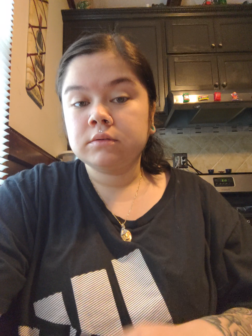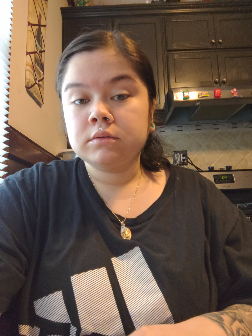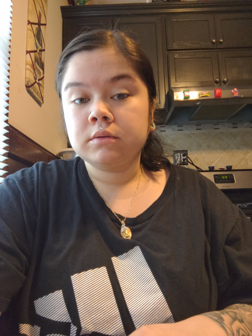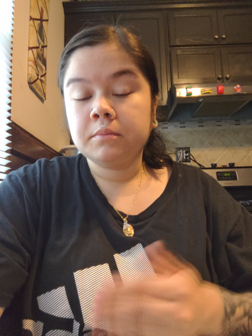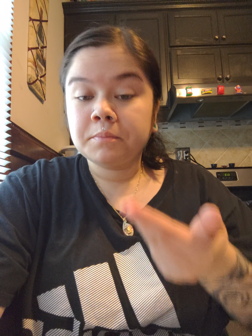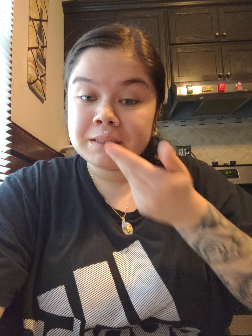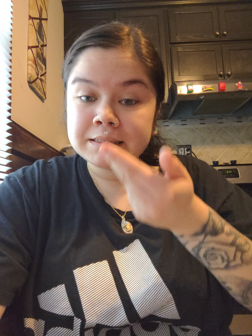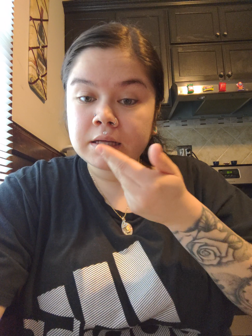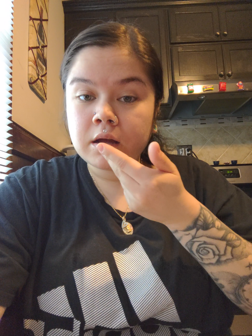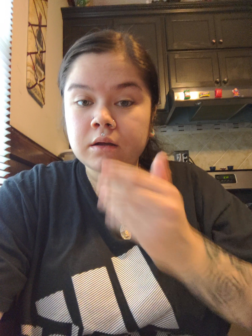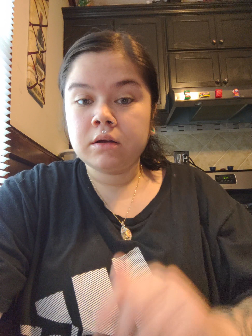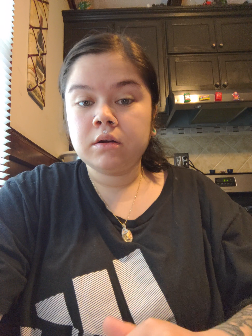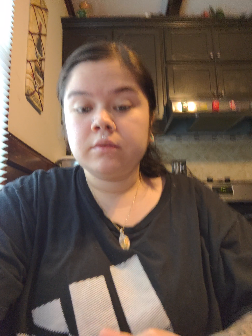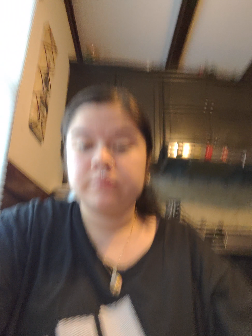pizza